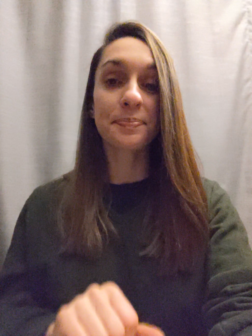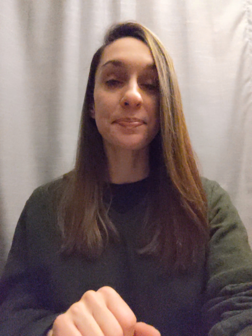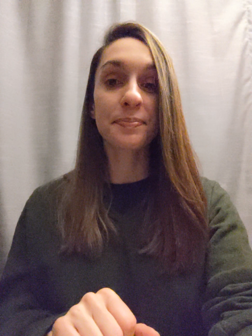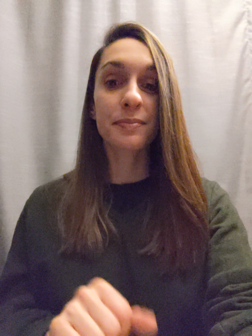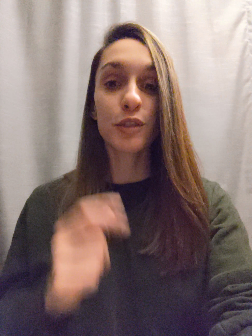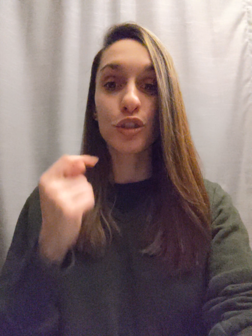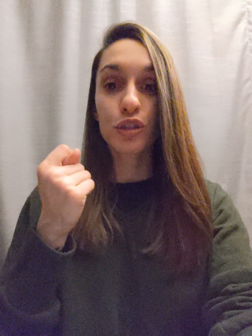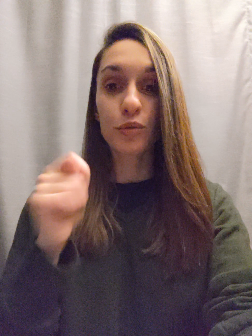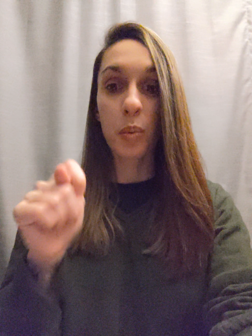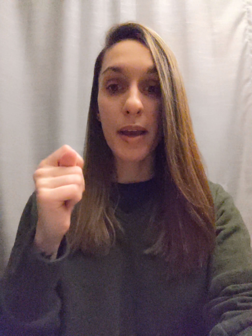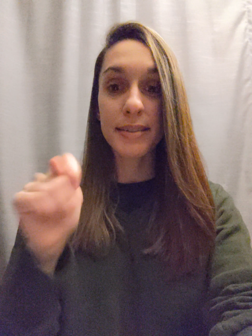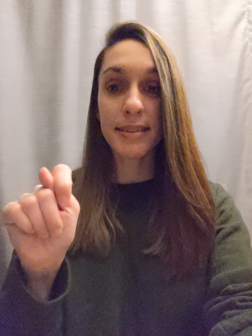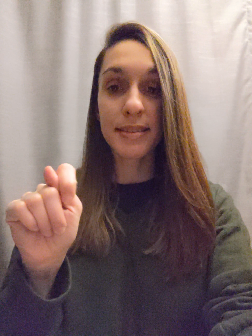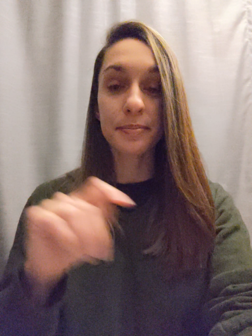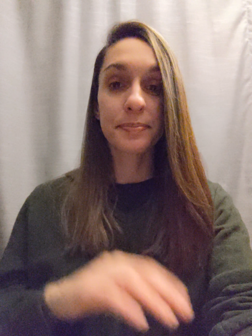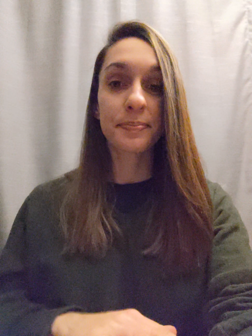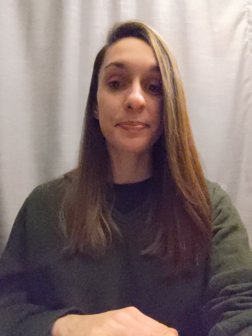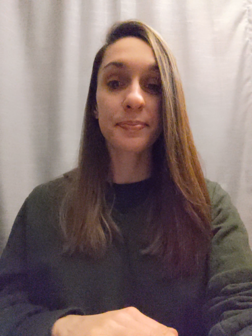toy